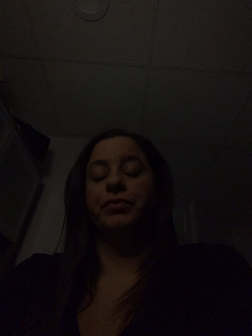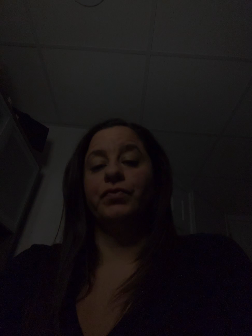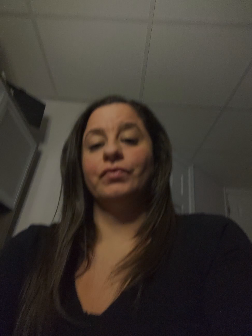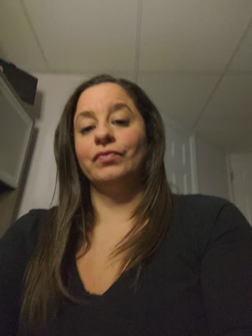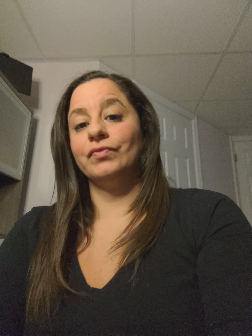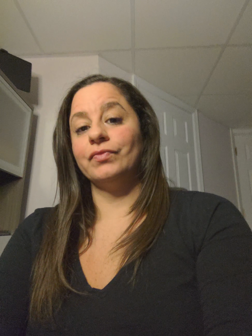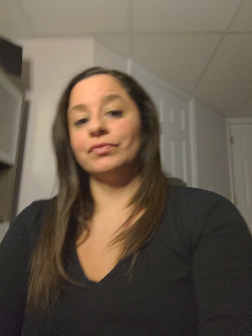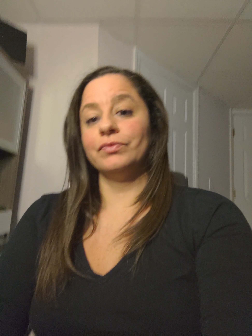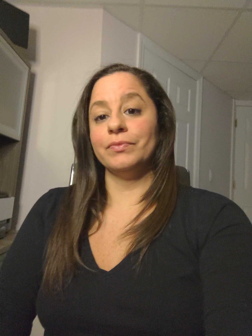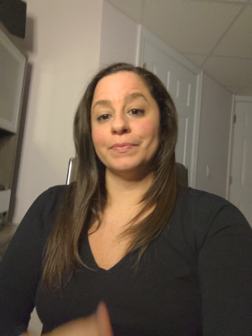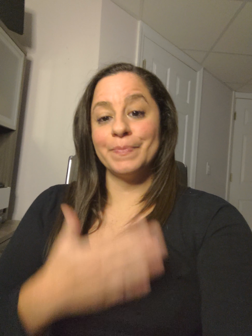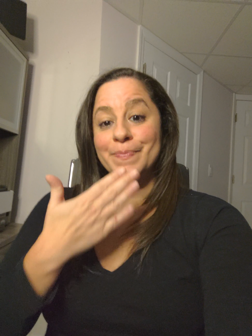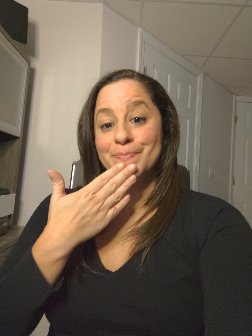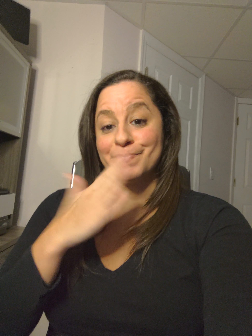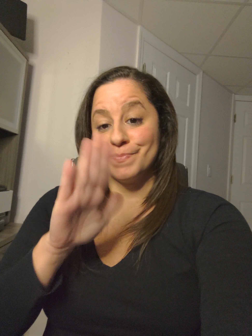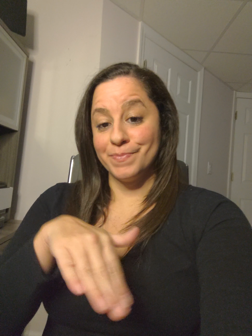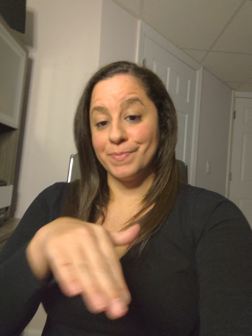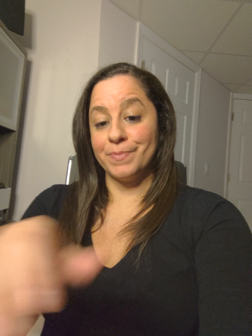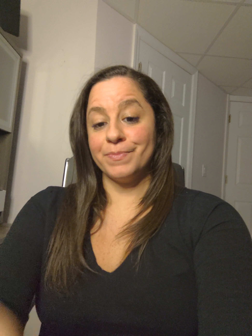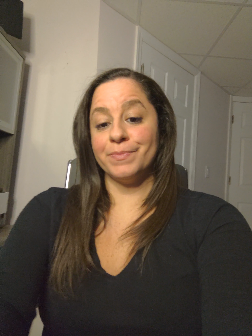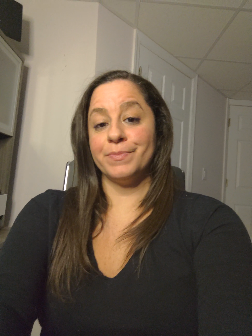bad